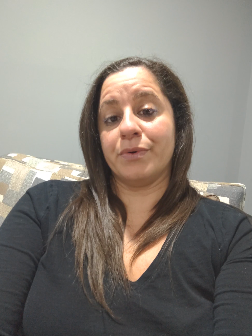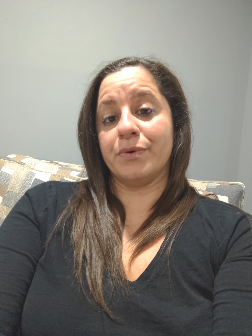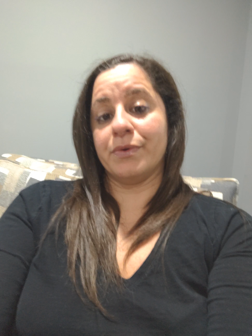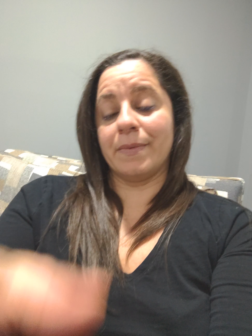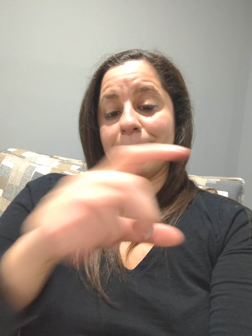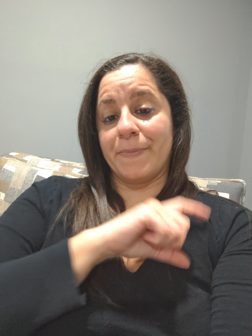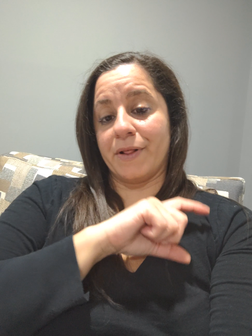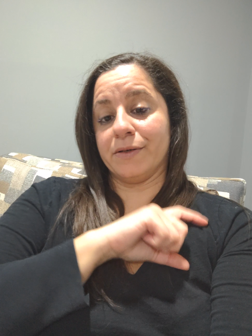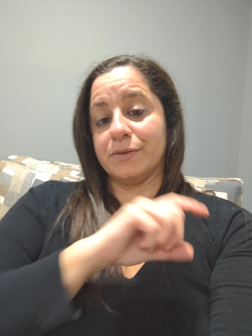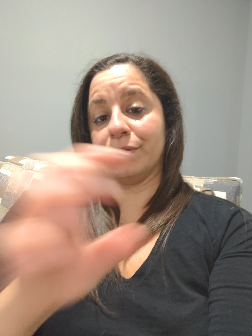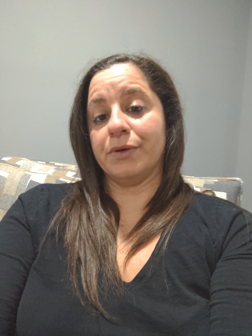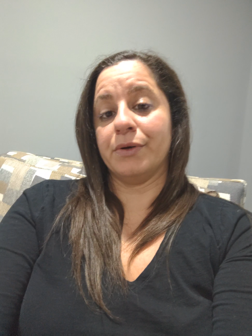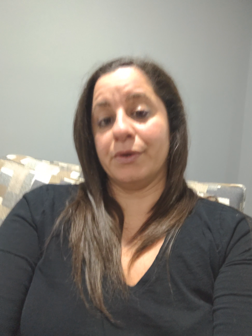police